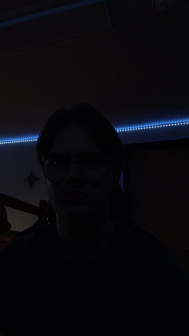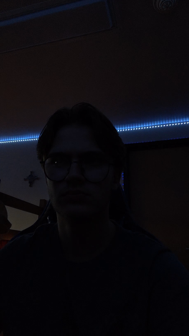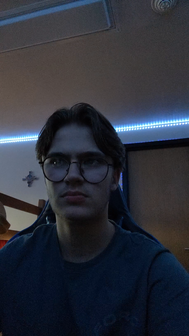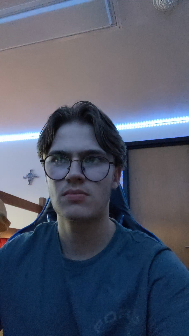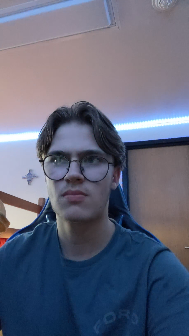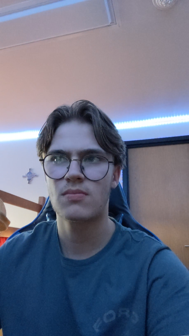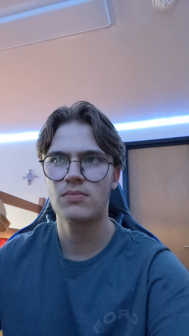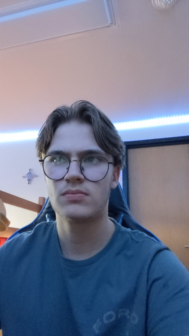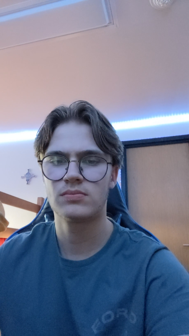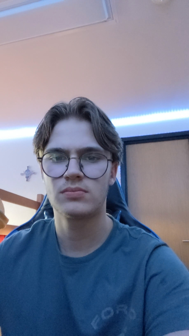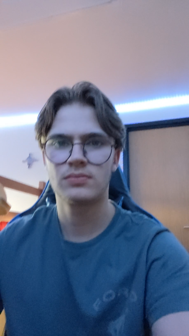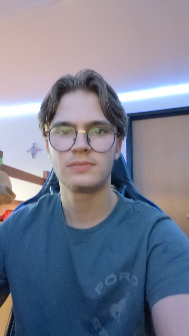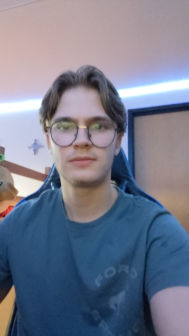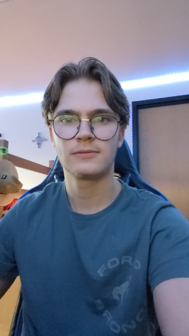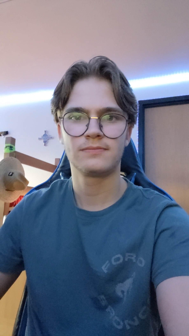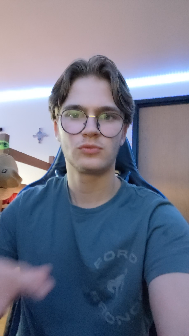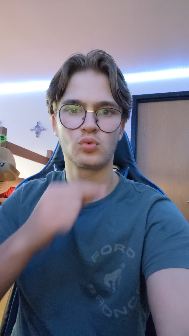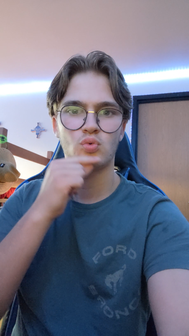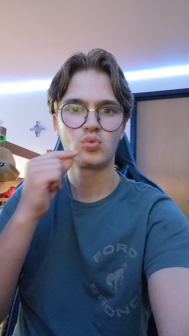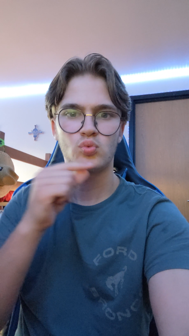glue